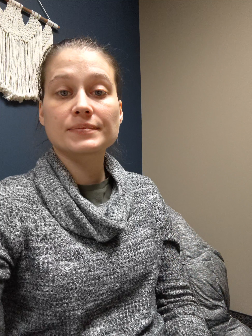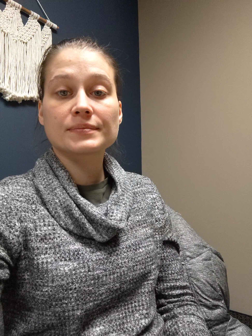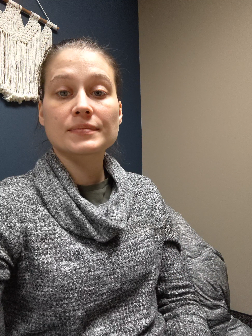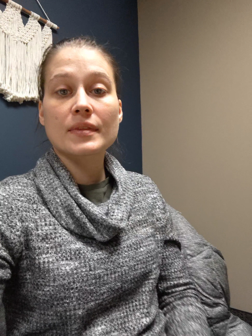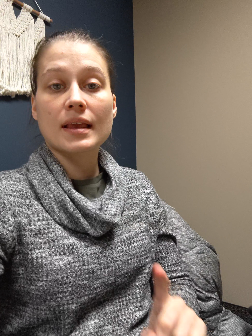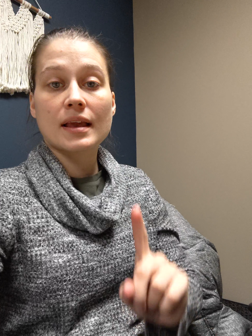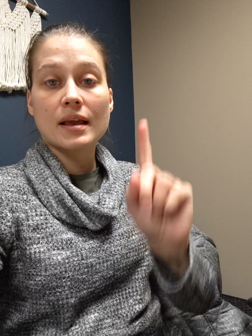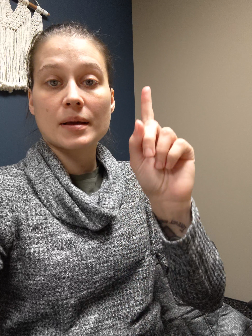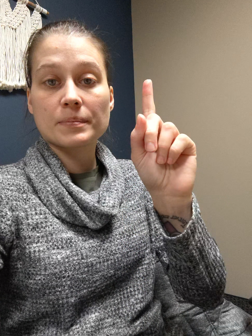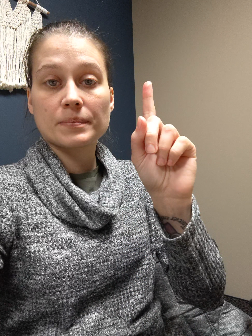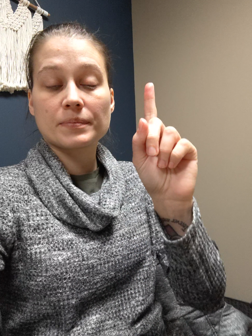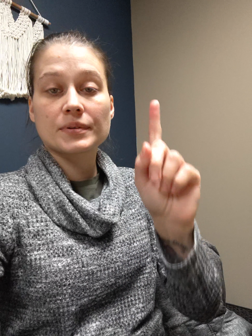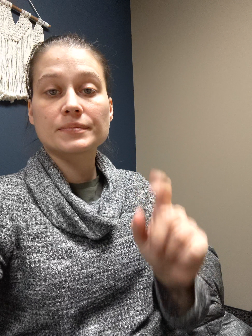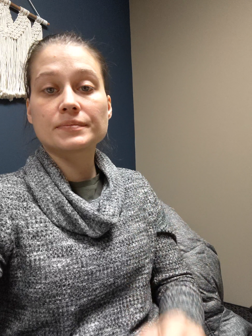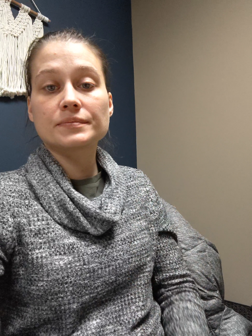up